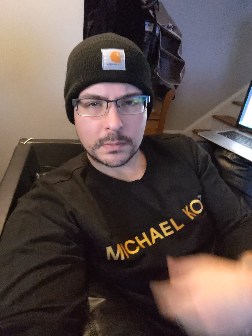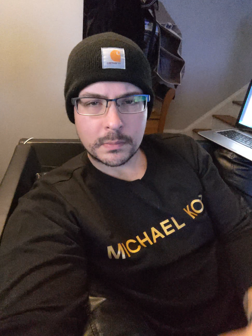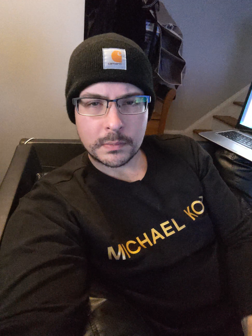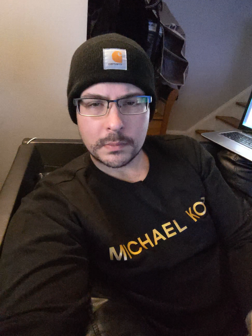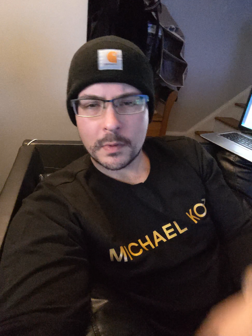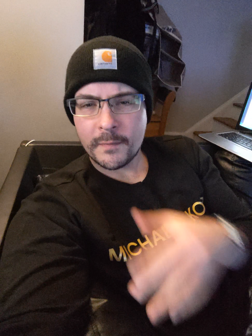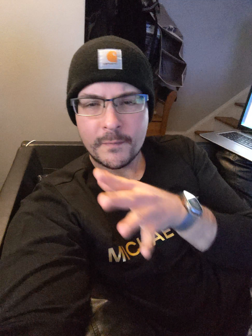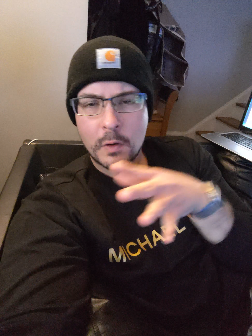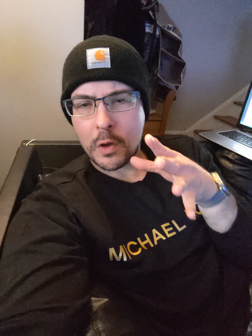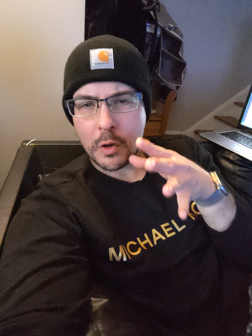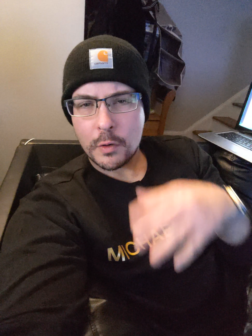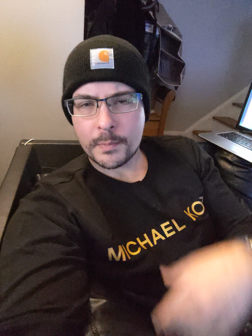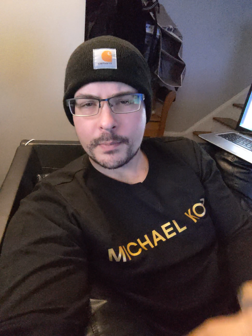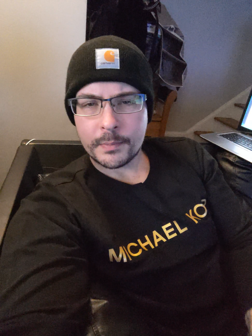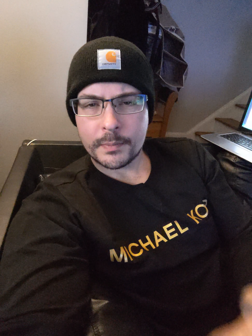farm